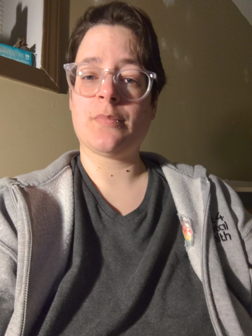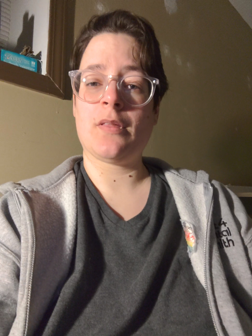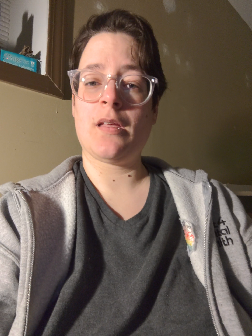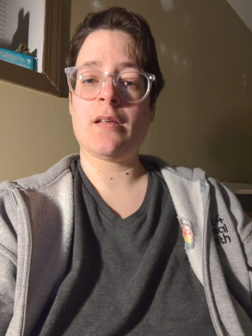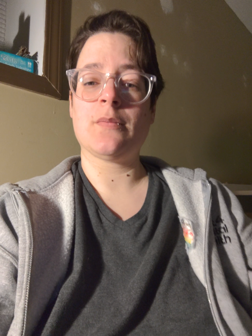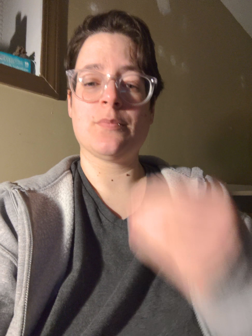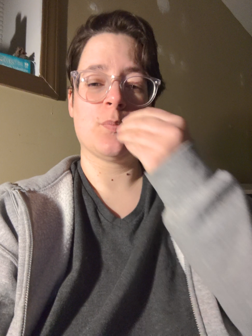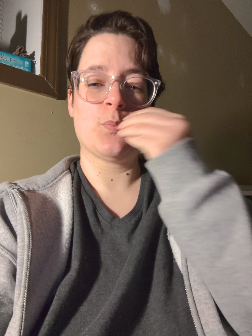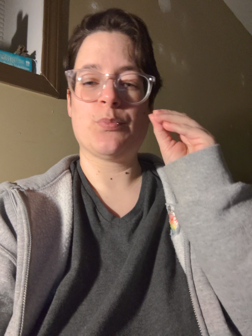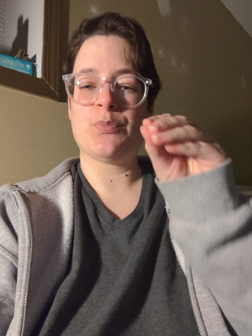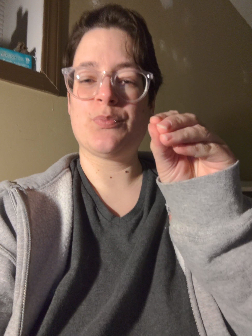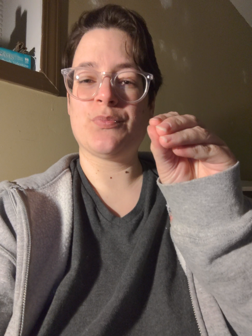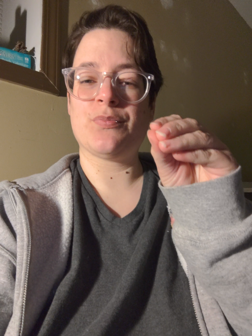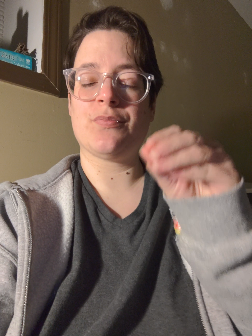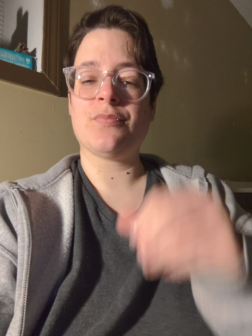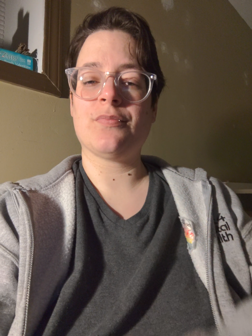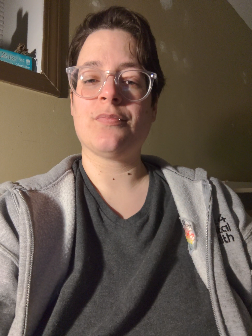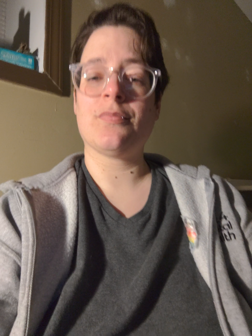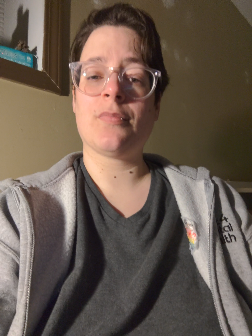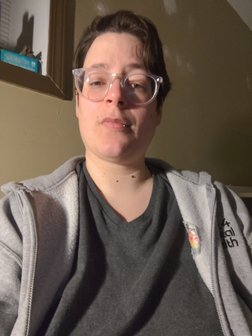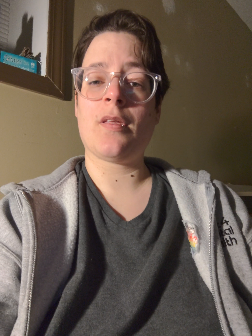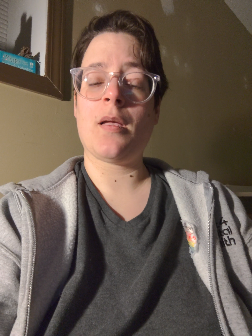kiss